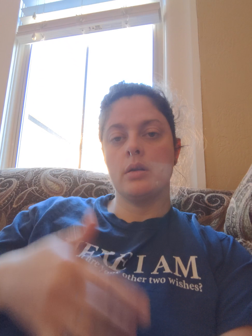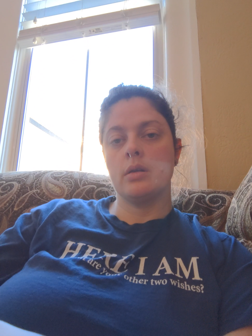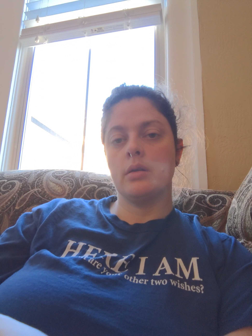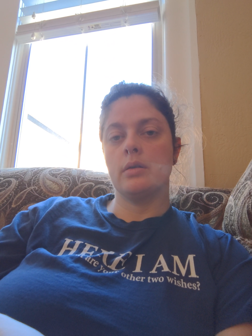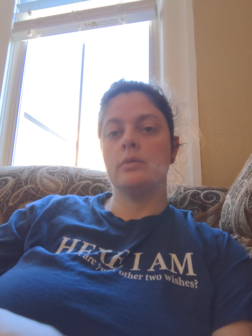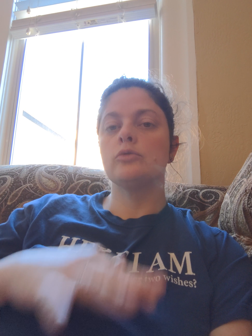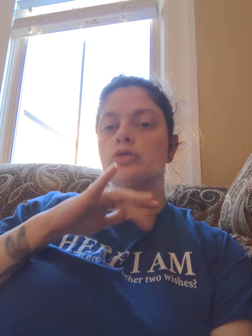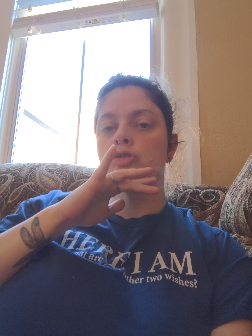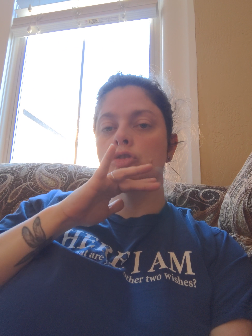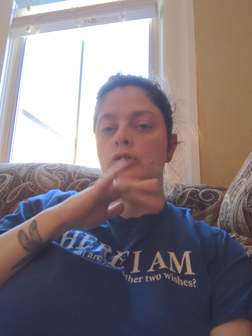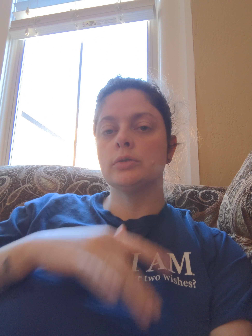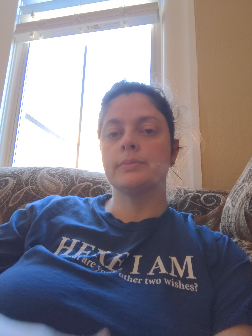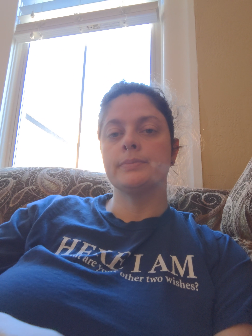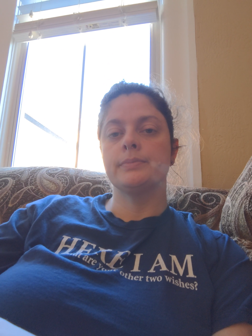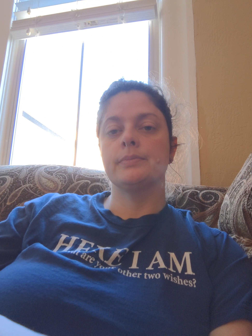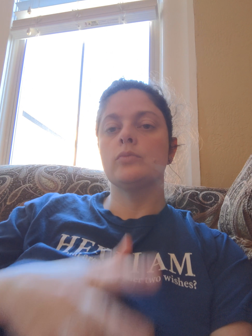dirty